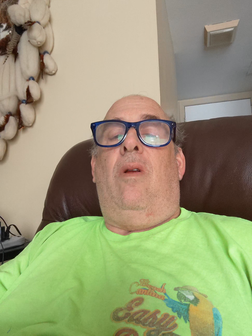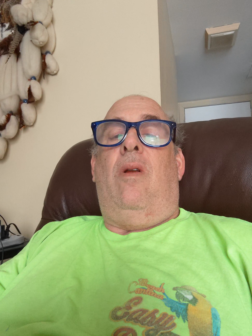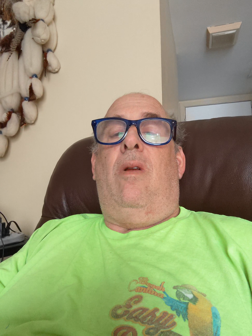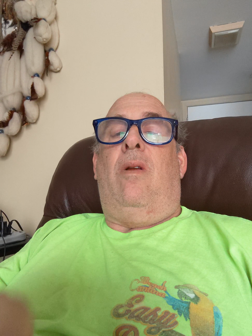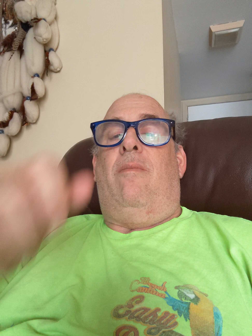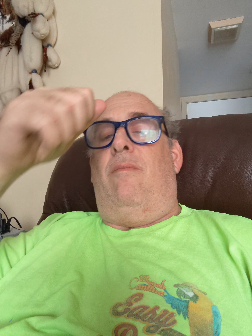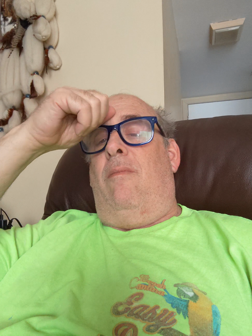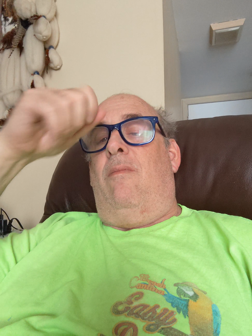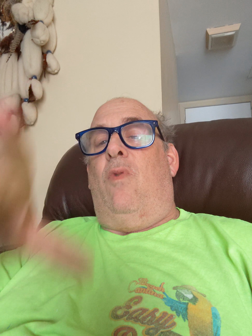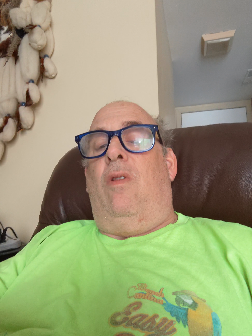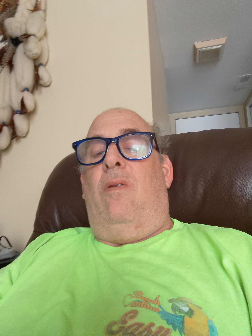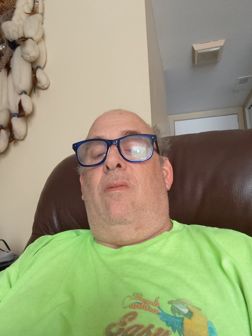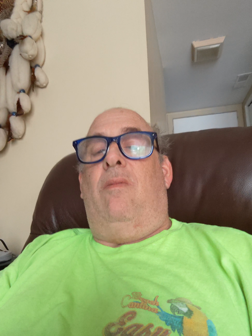brother